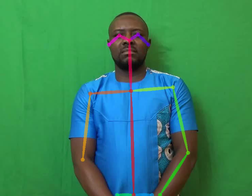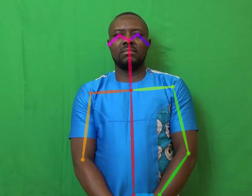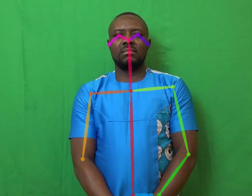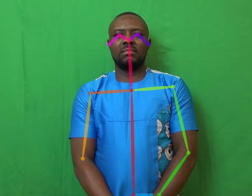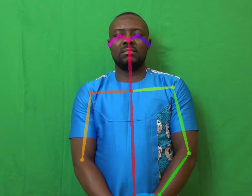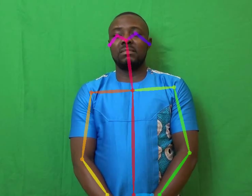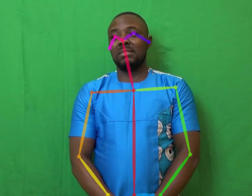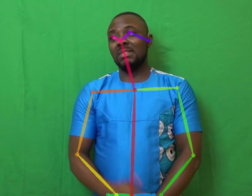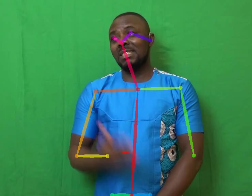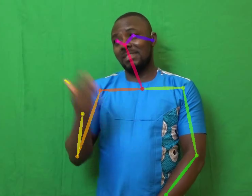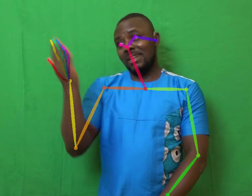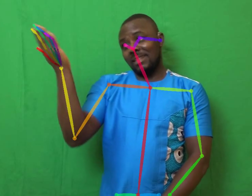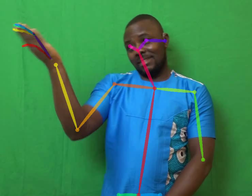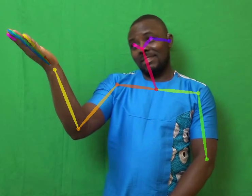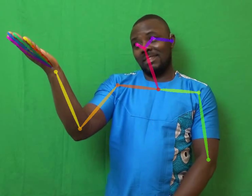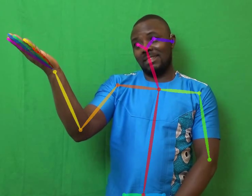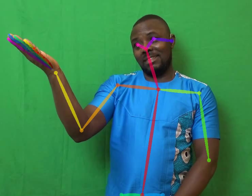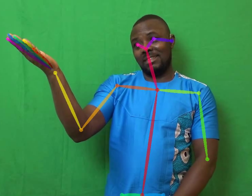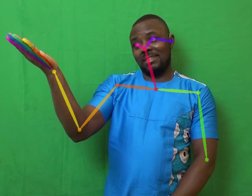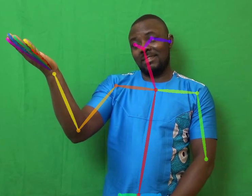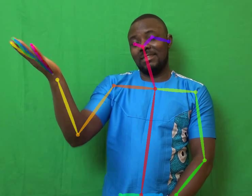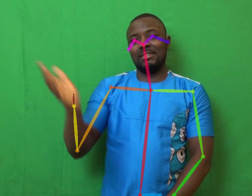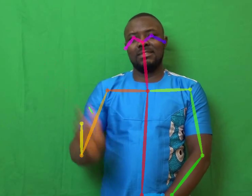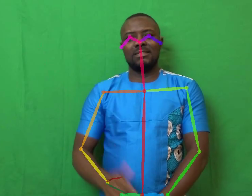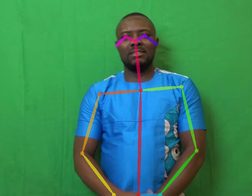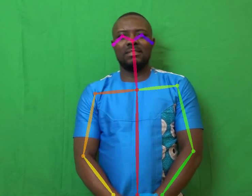there